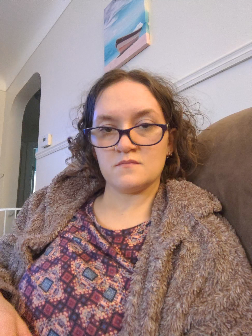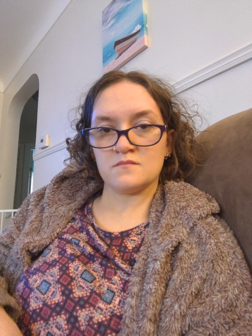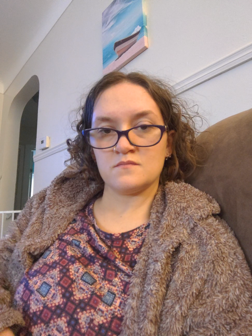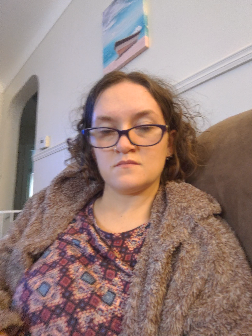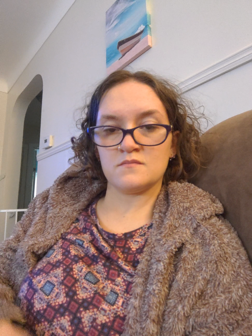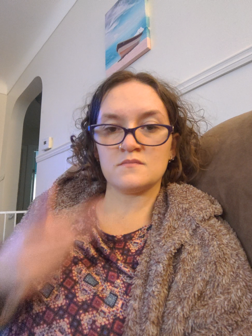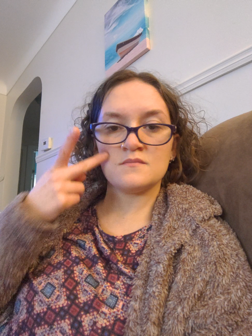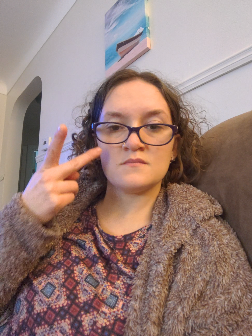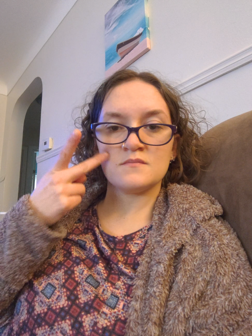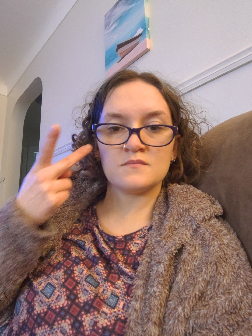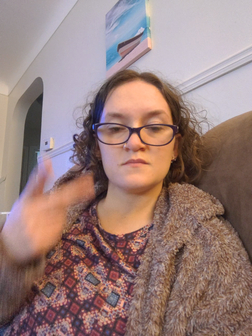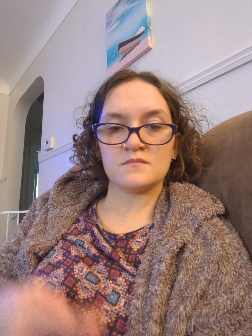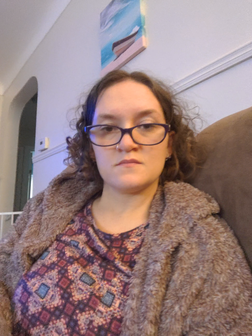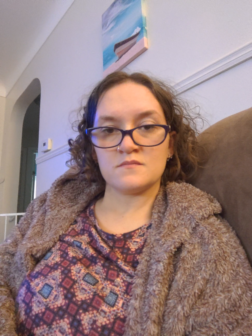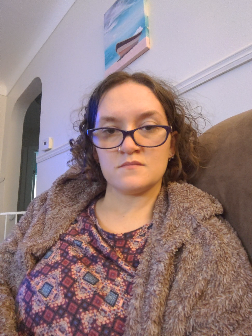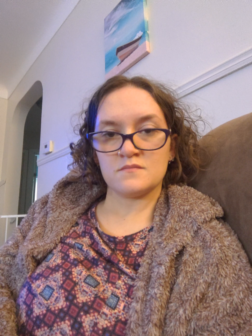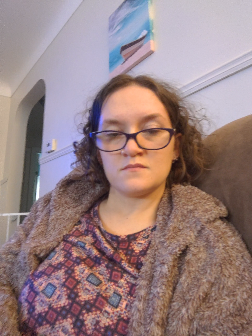kitty